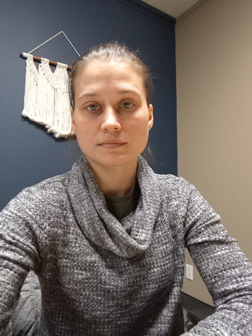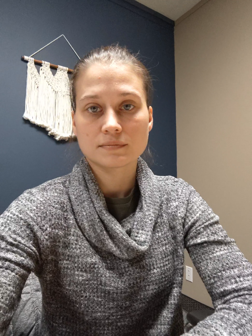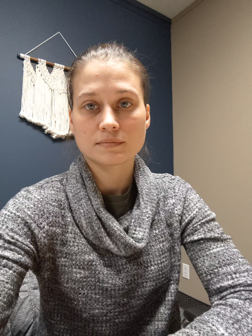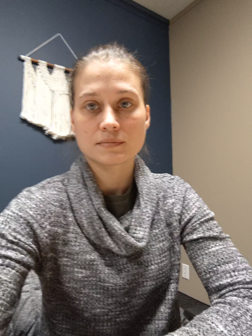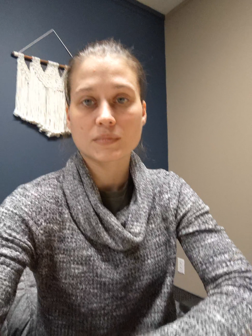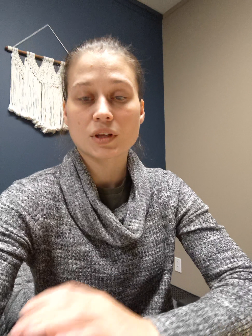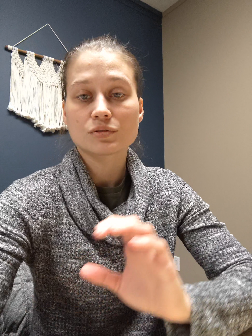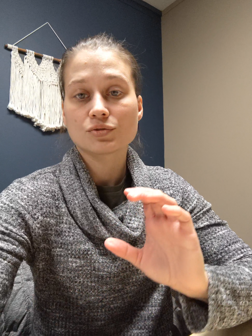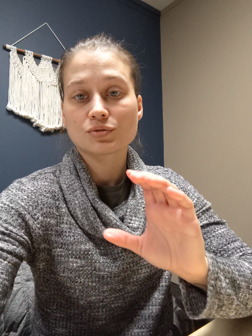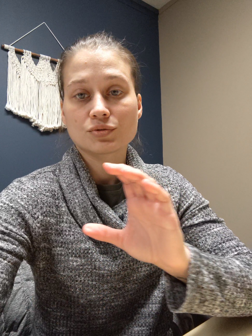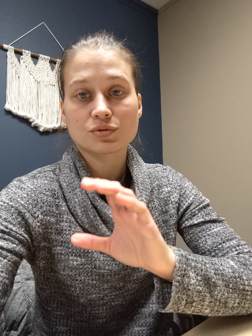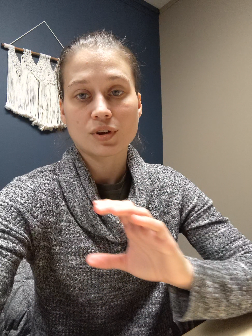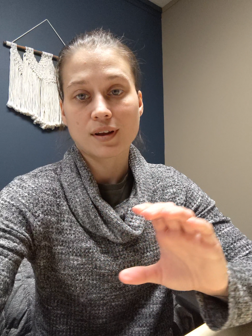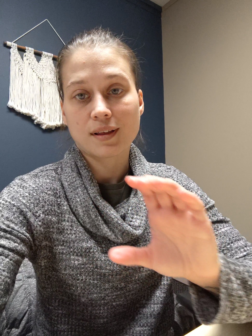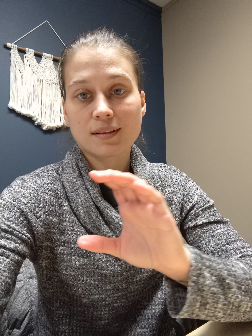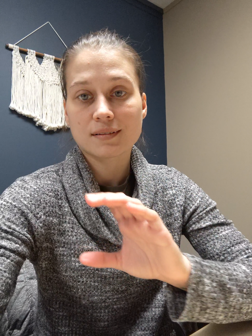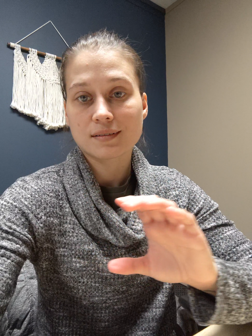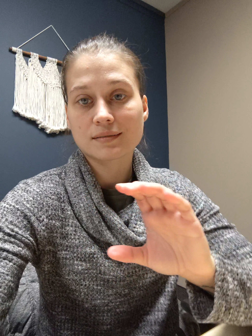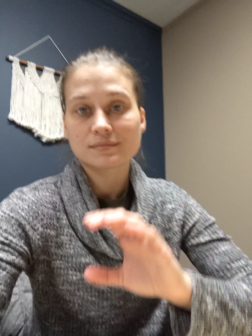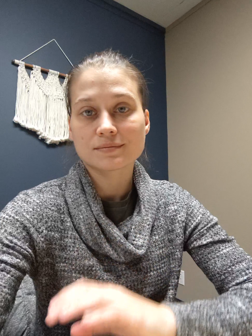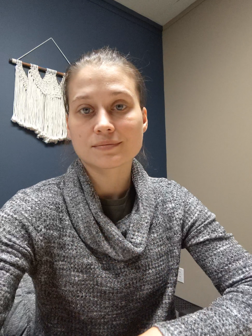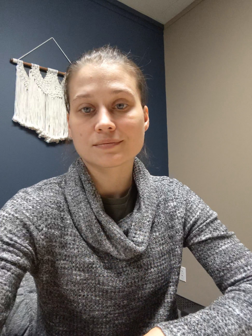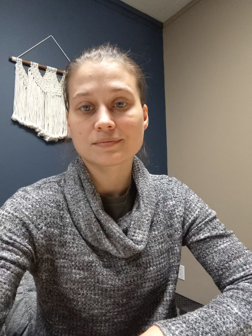chocolate